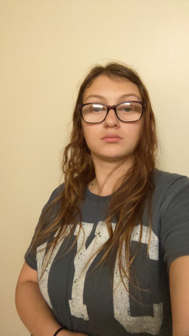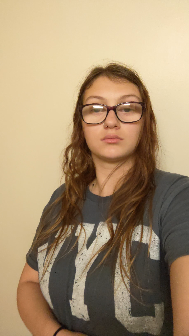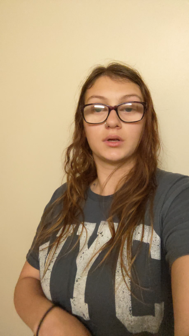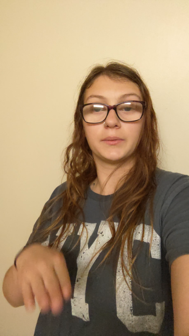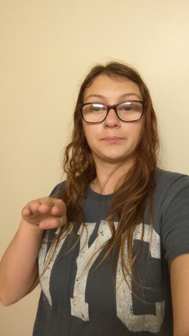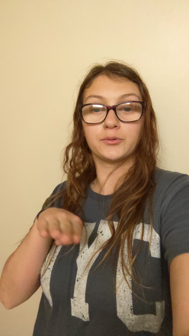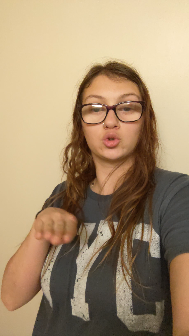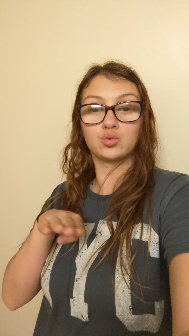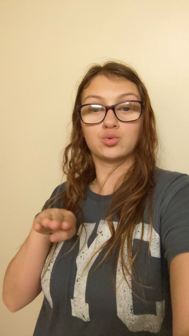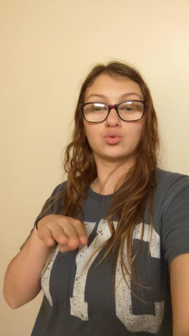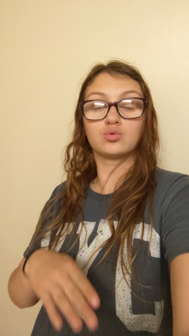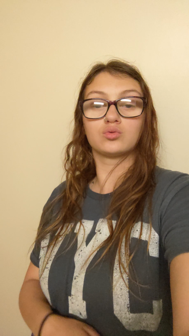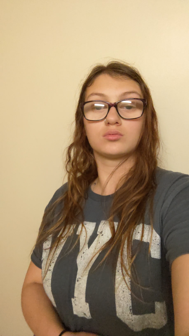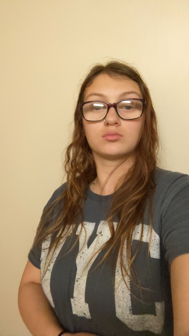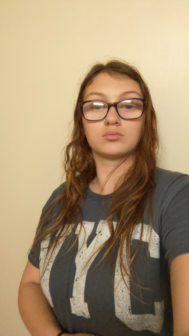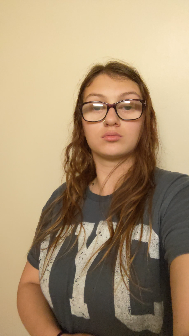boots